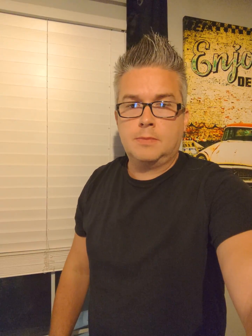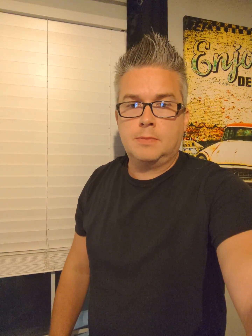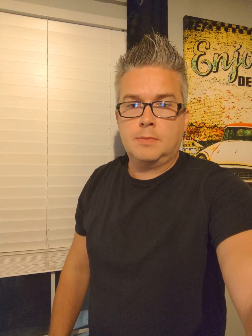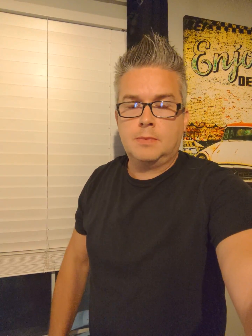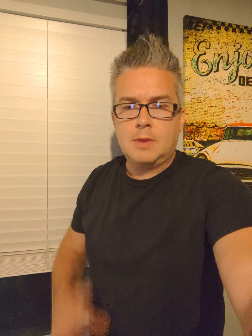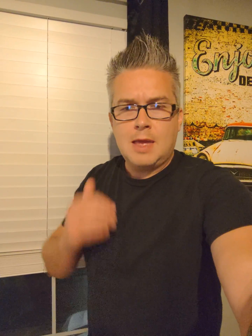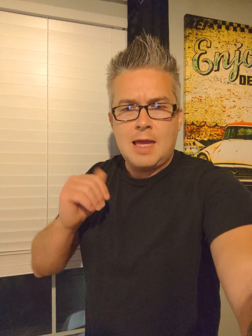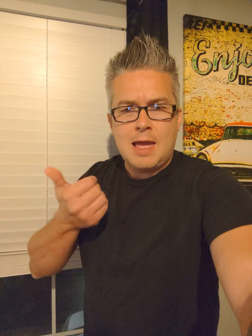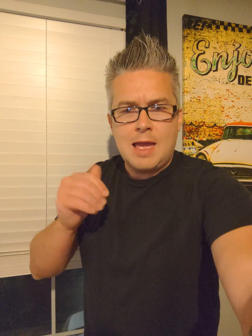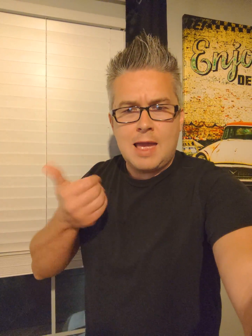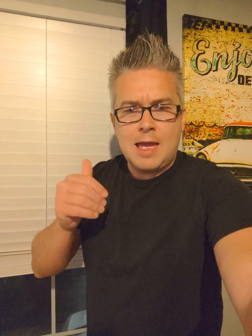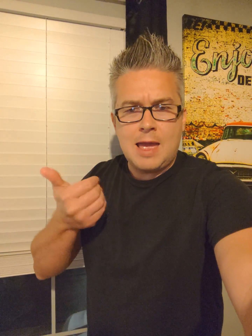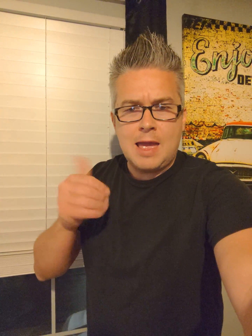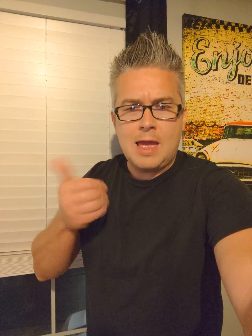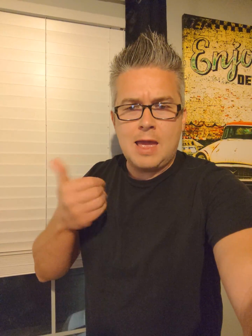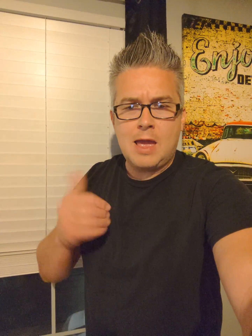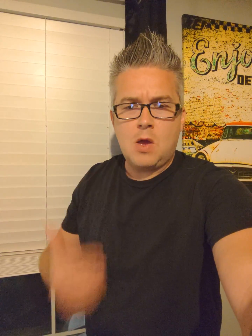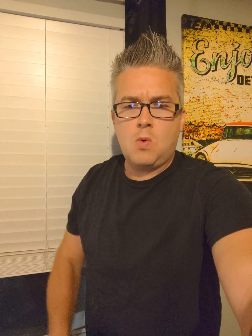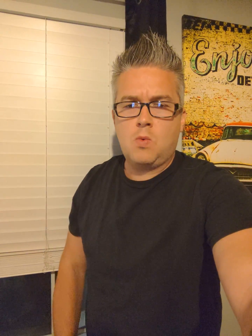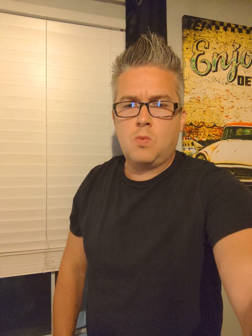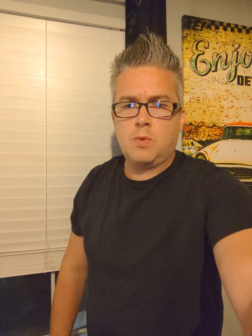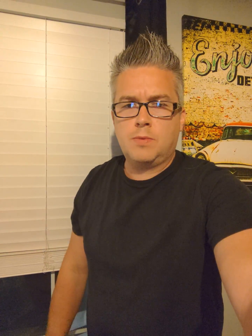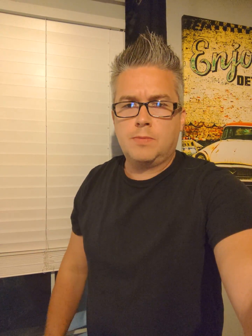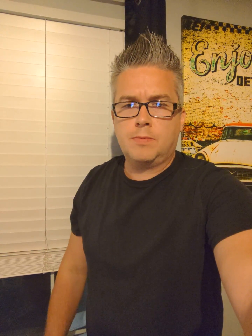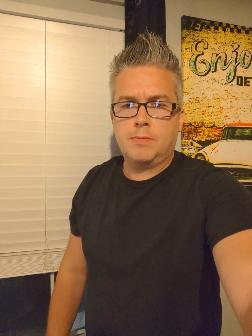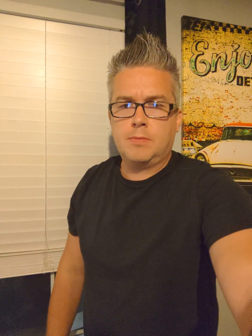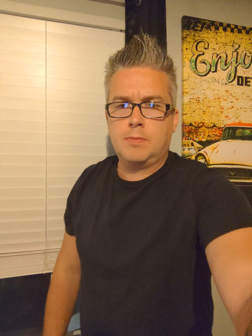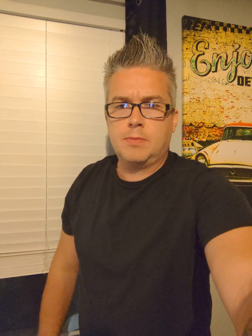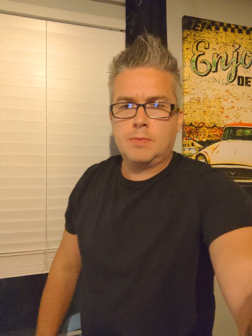how